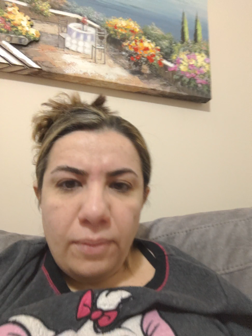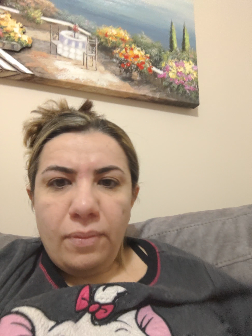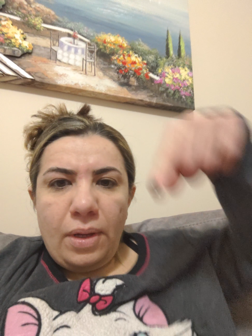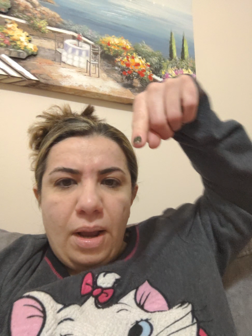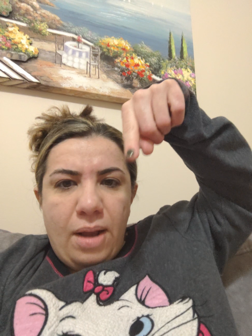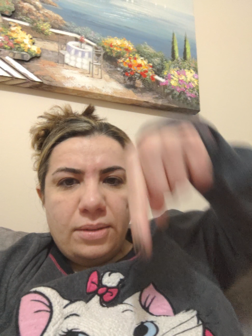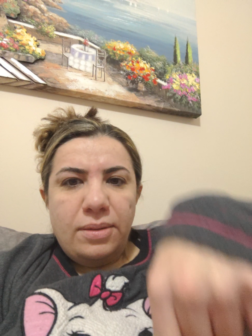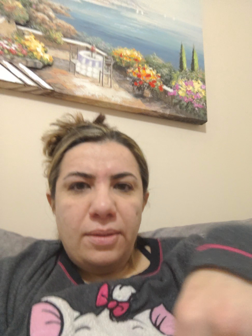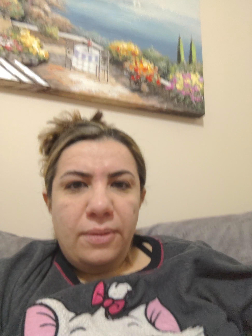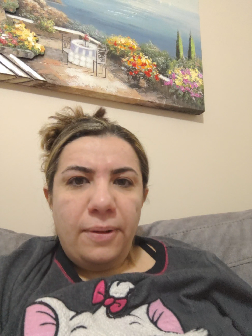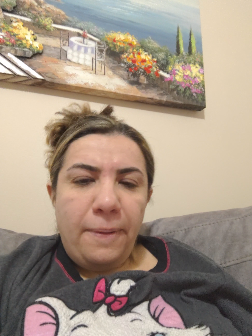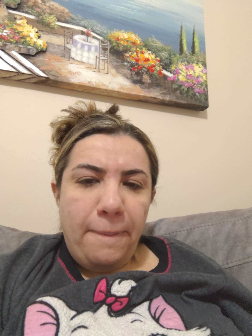down